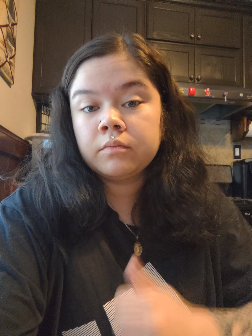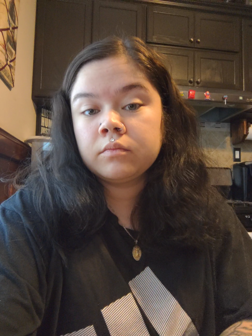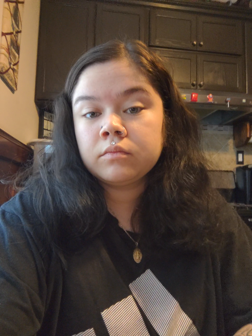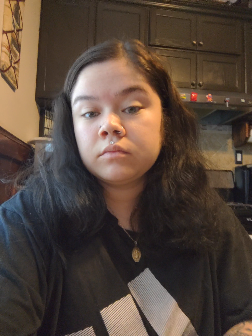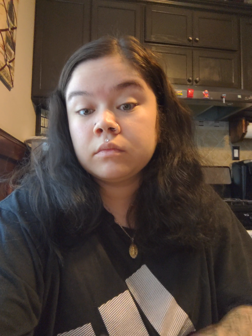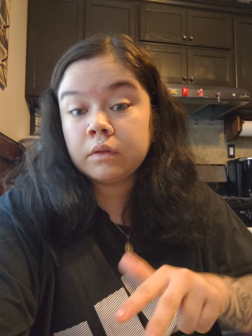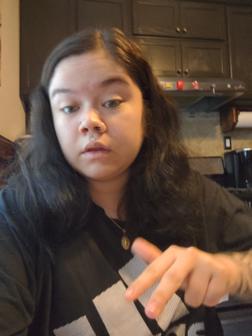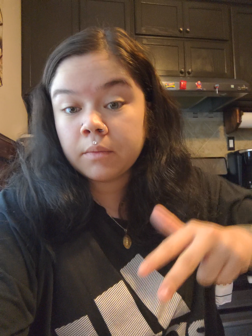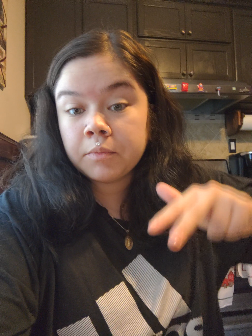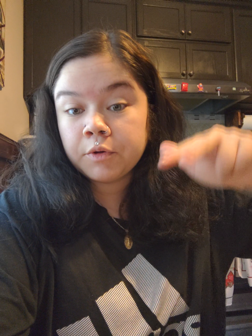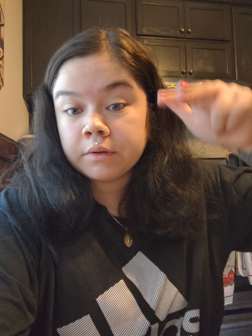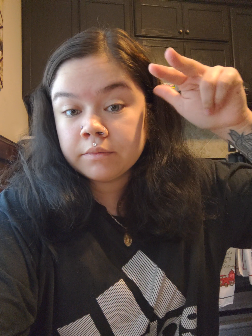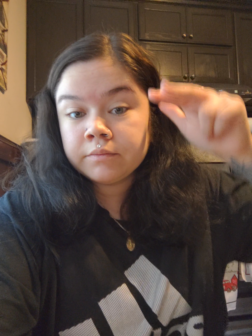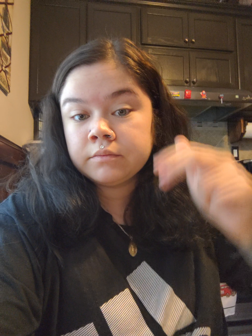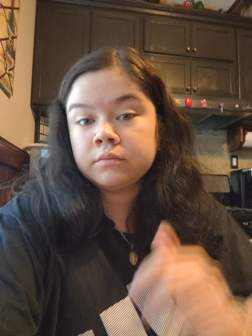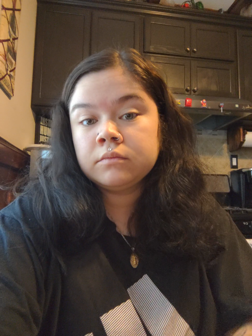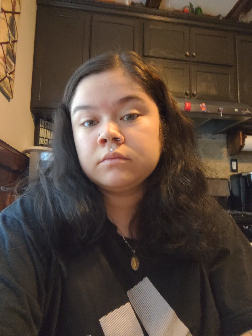helicopter